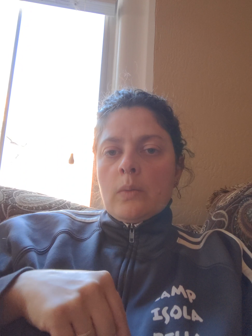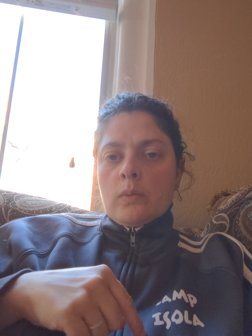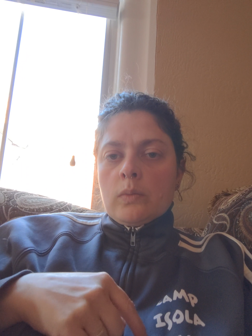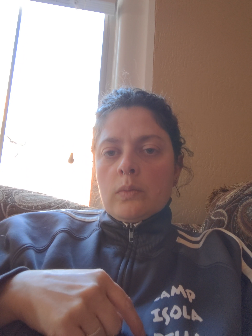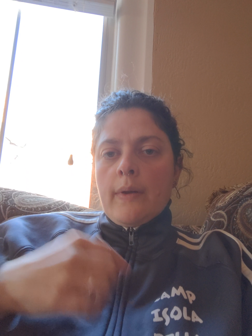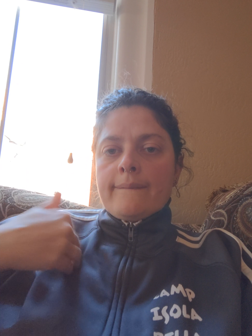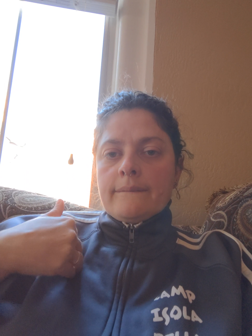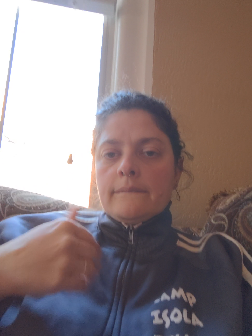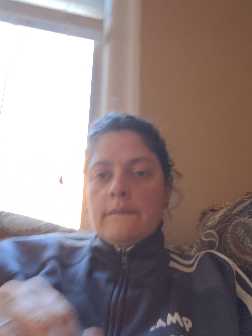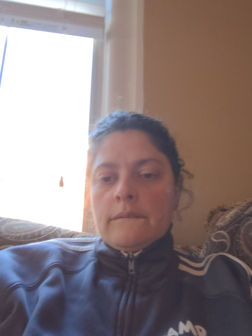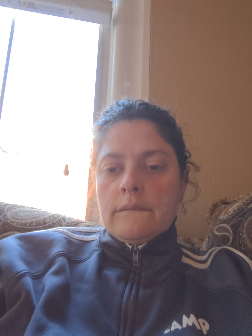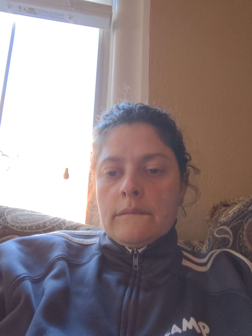have